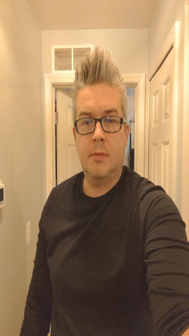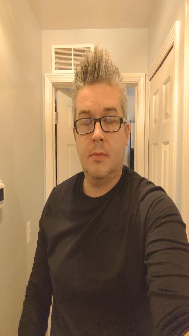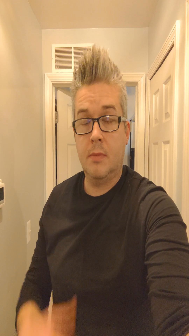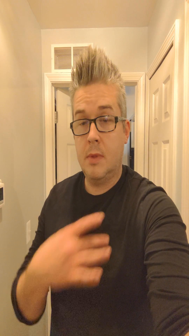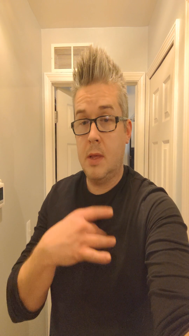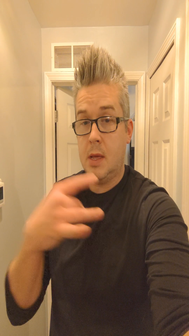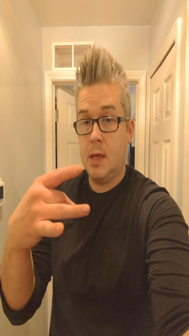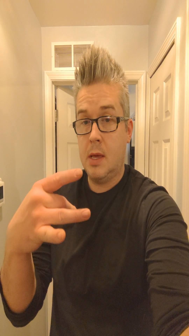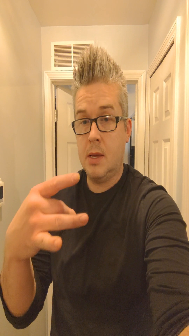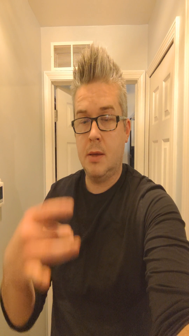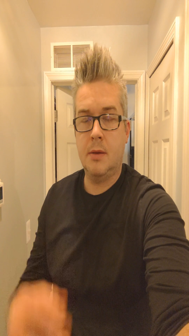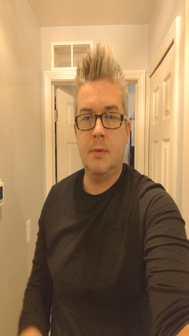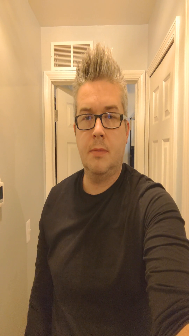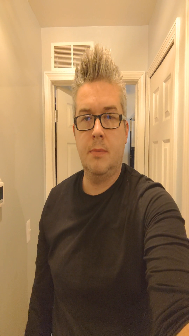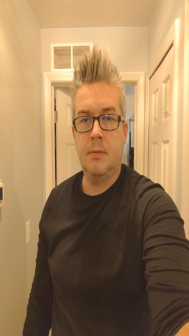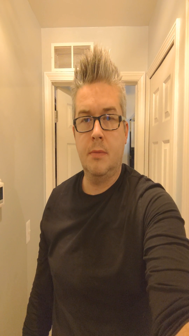like